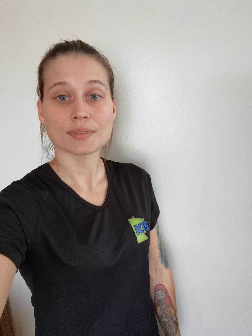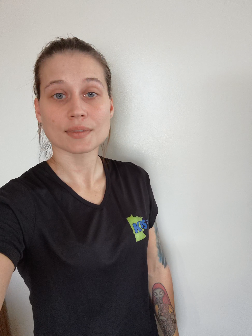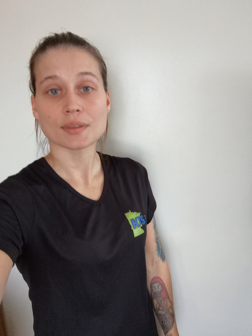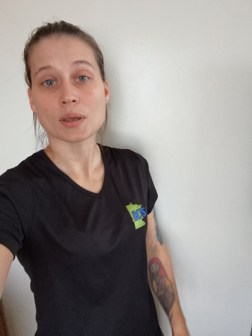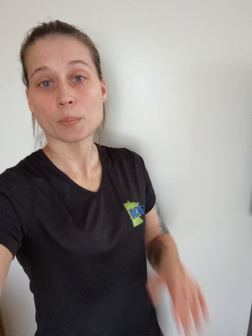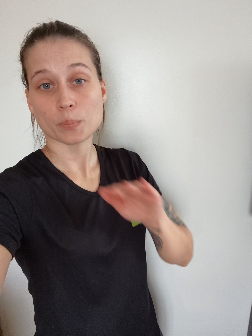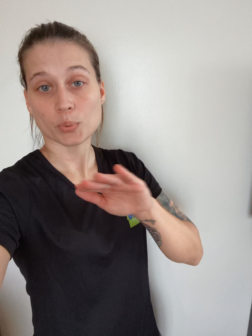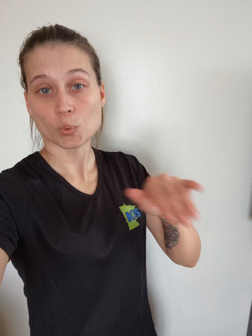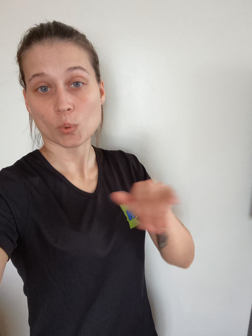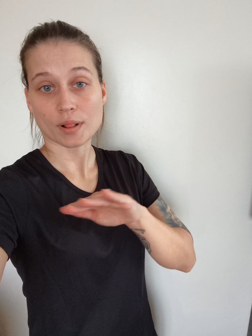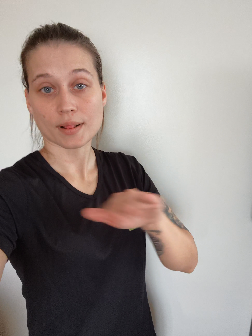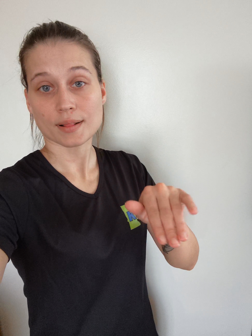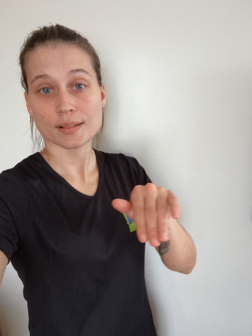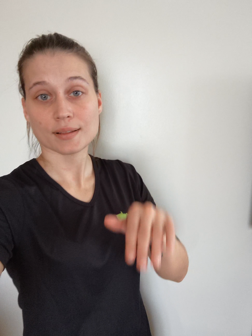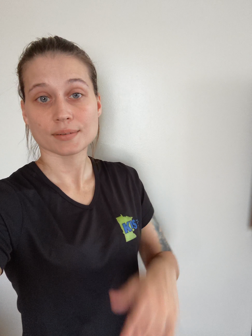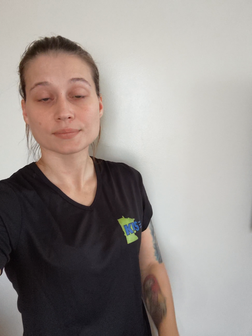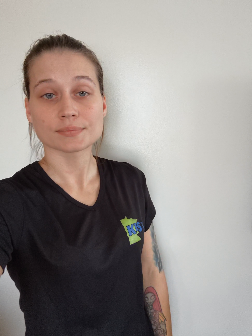pool